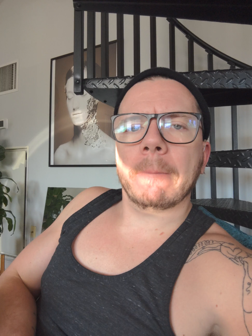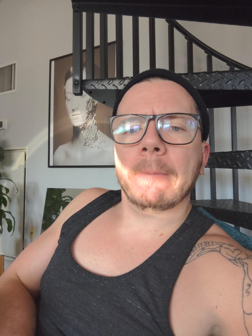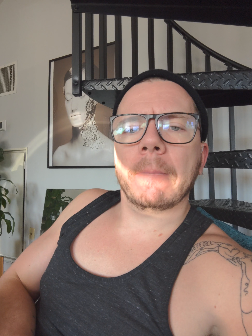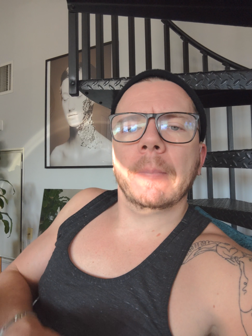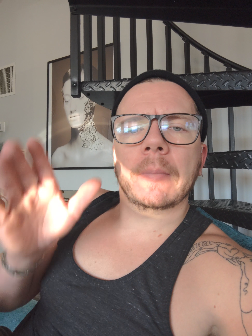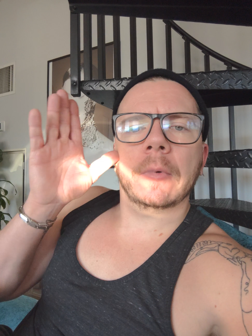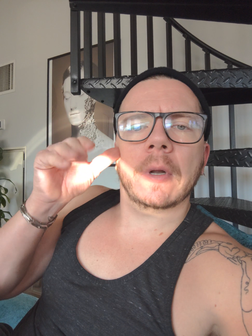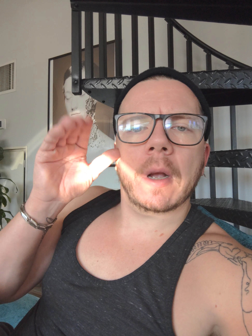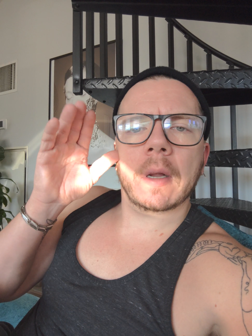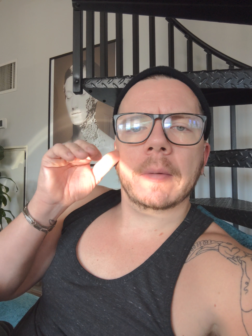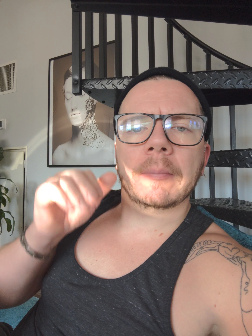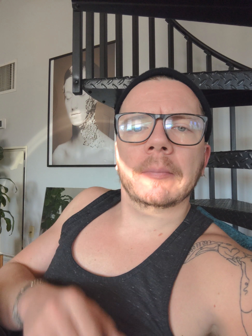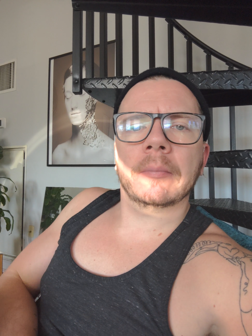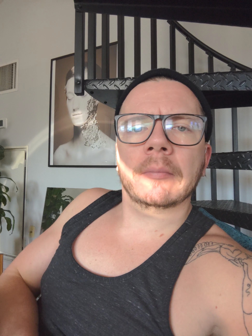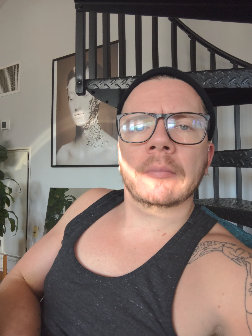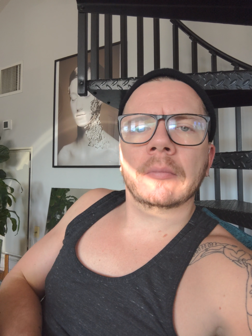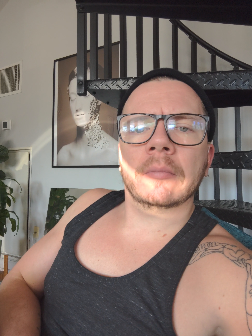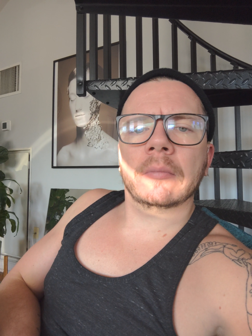donkey